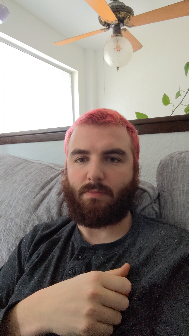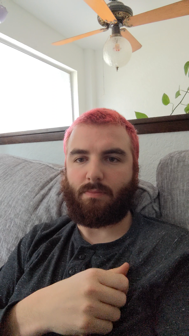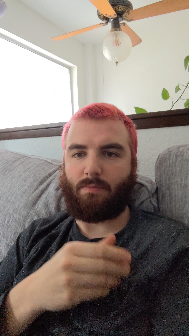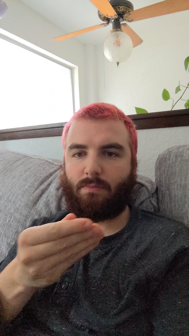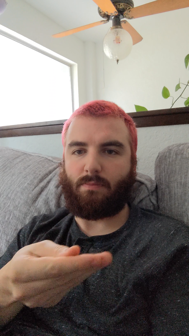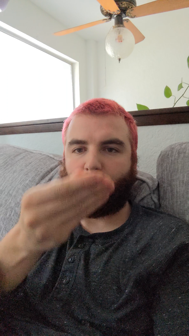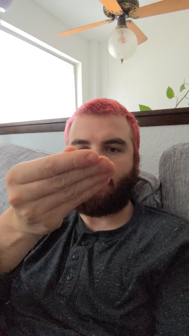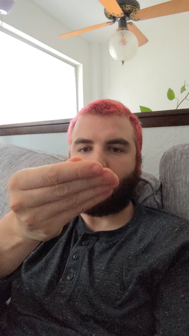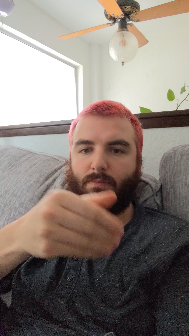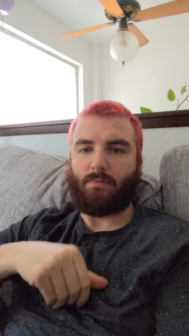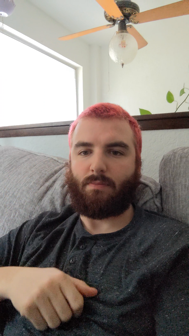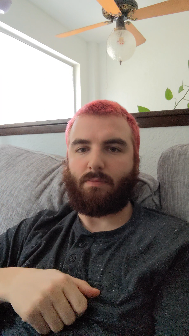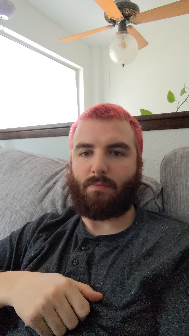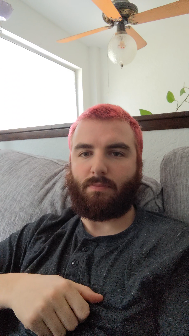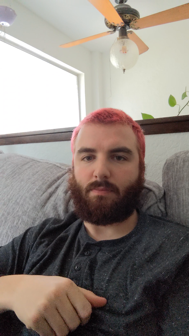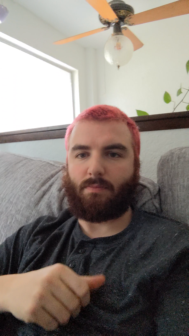buy